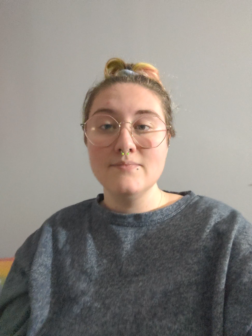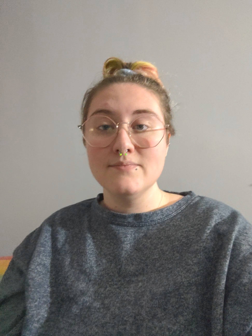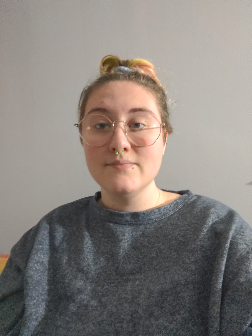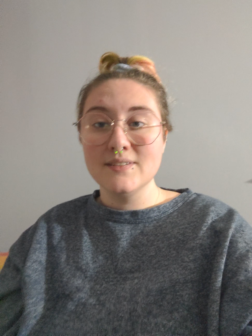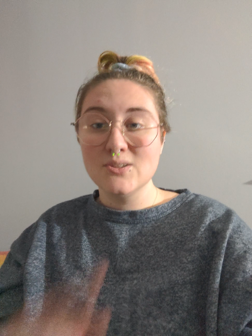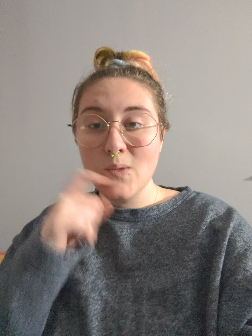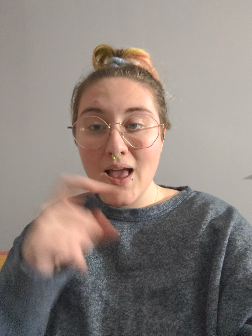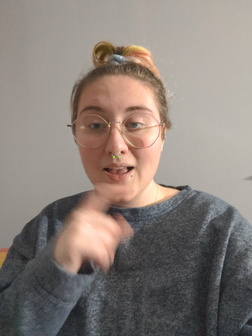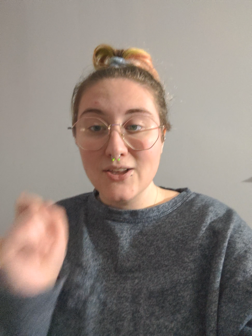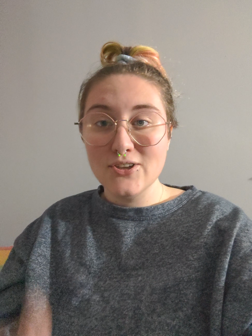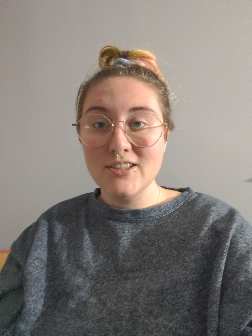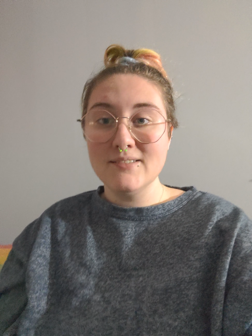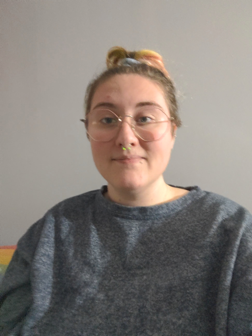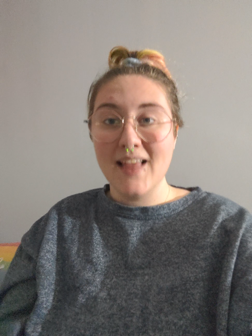dryer